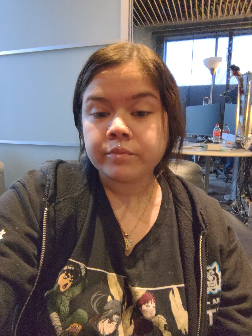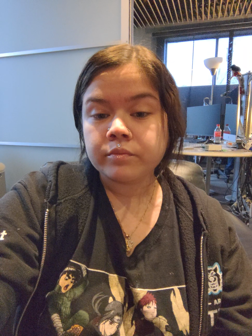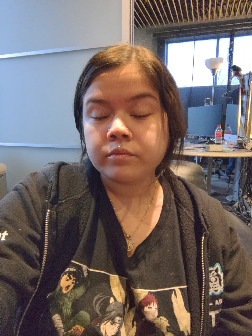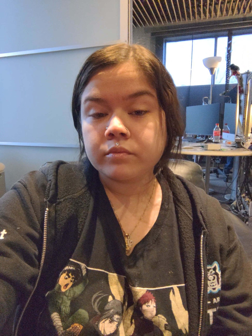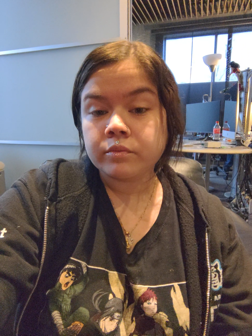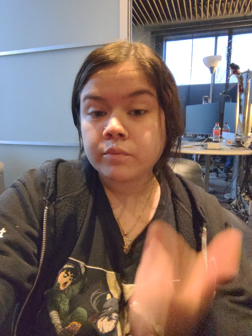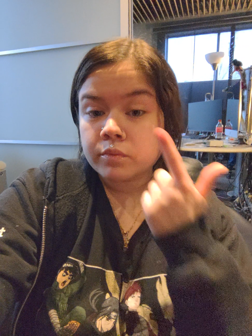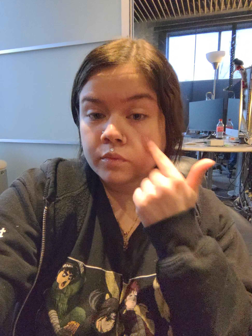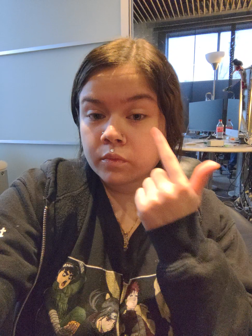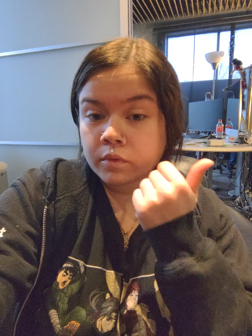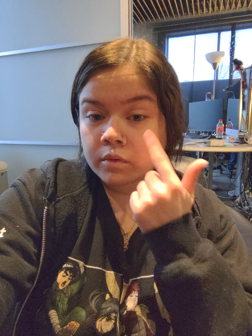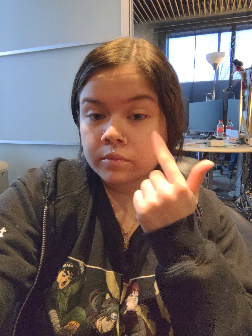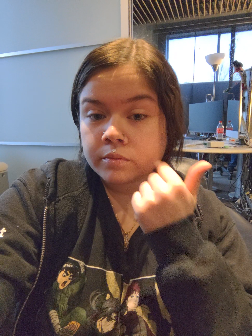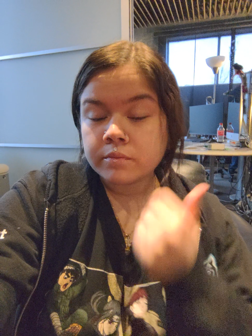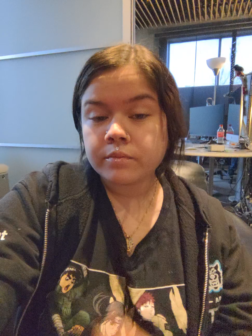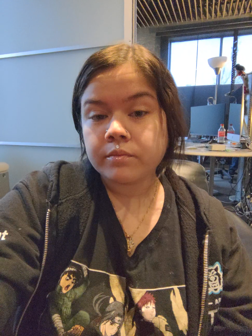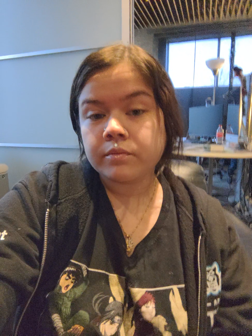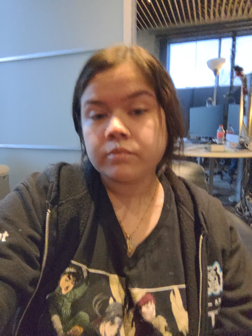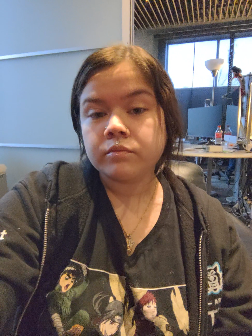cry